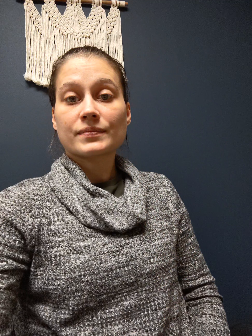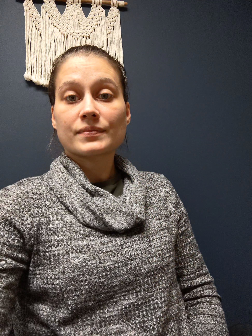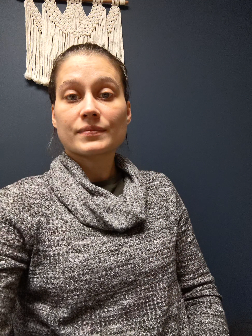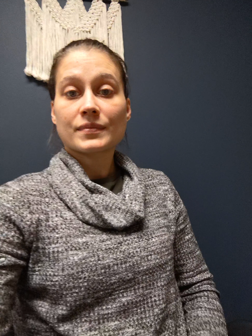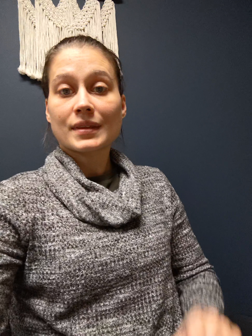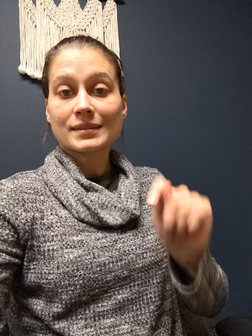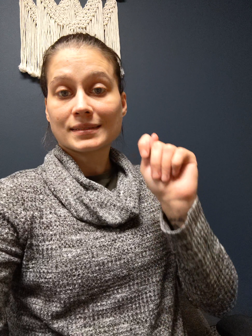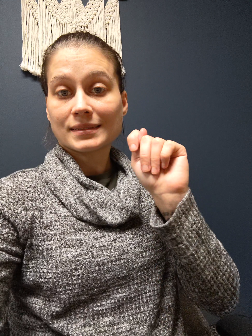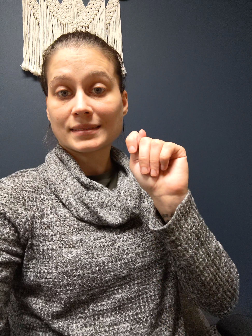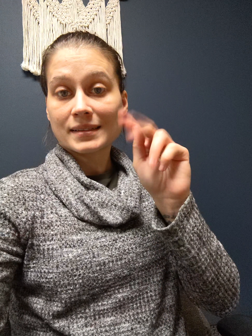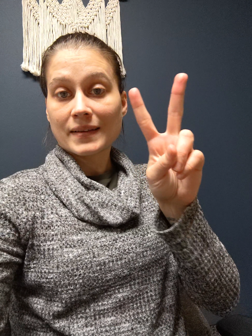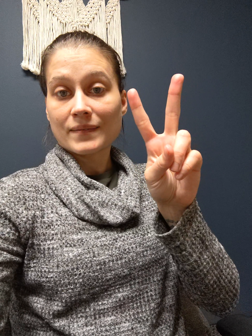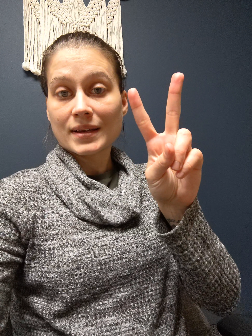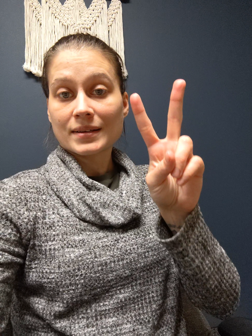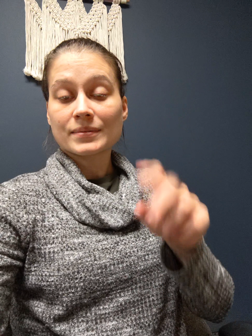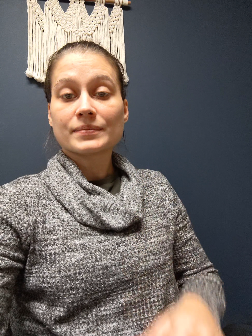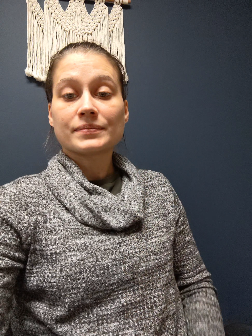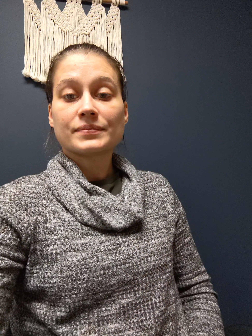TV